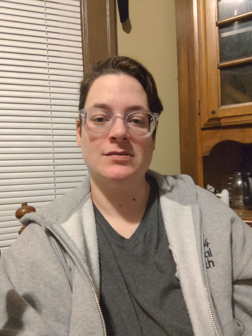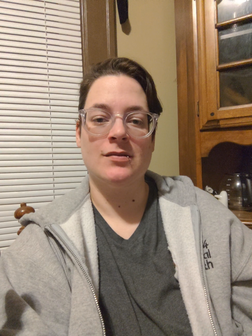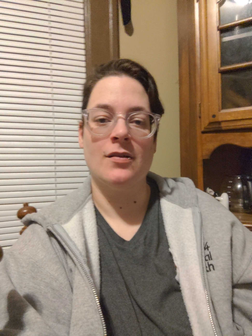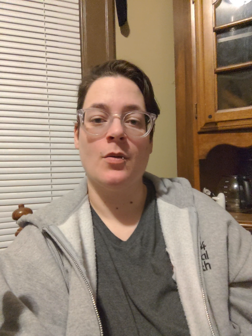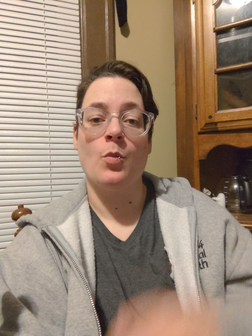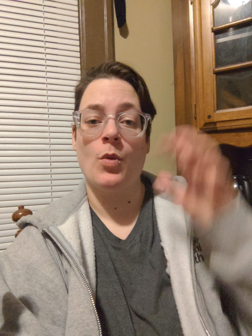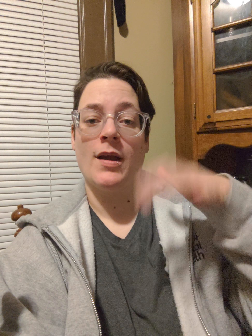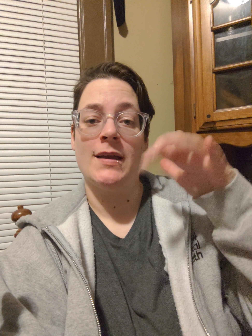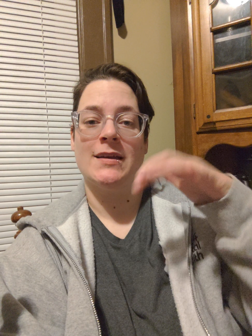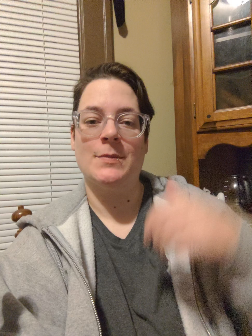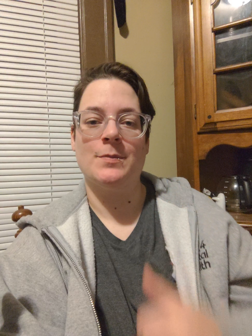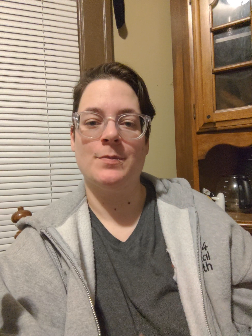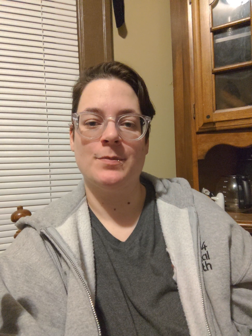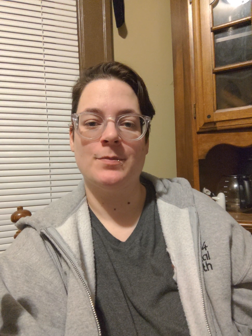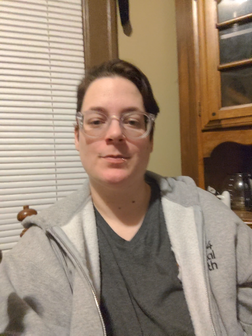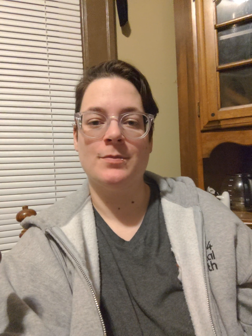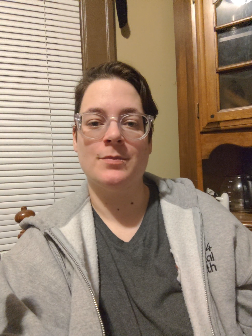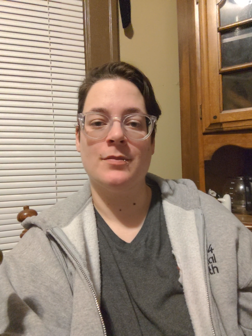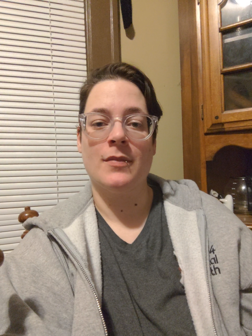rain